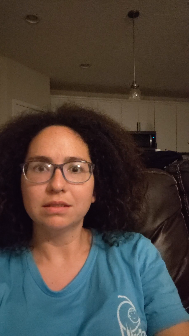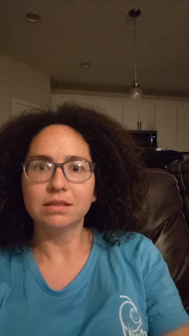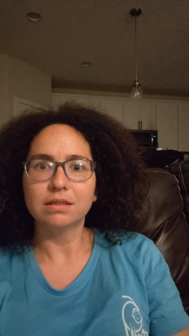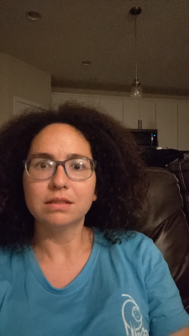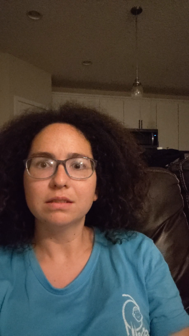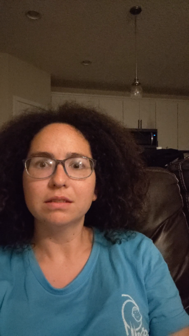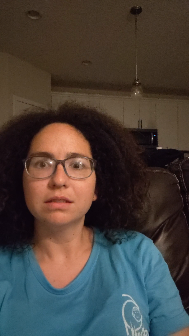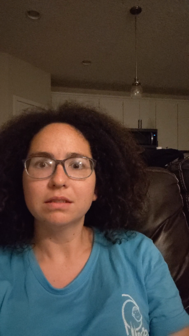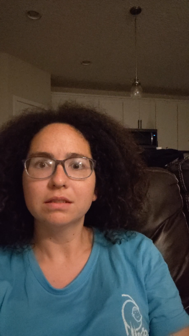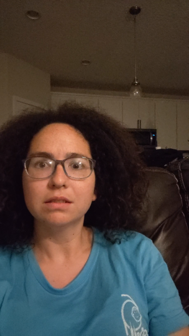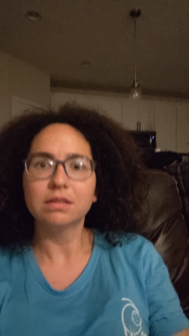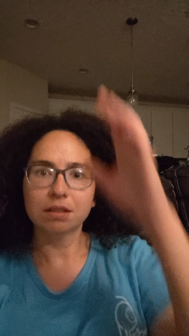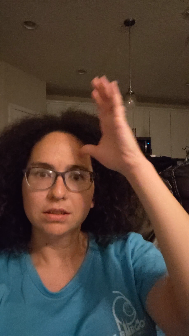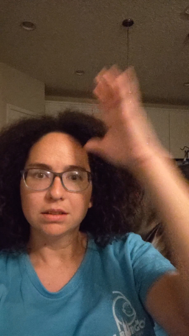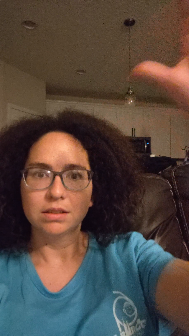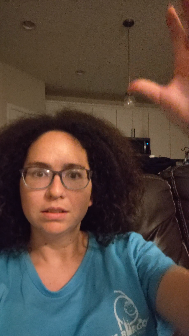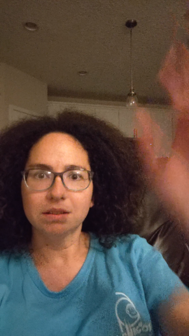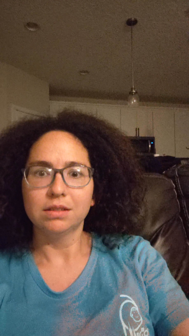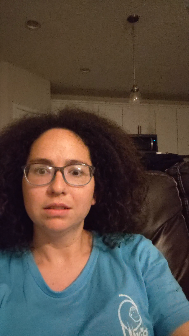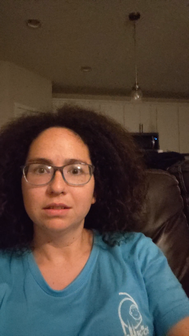moose